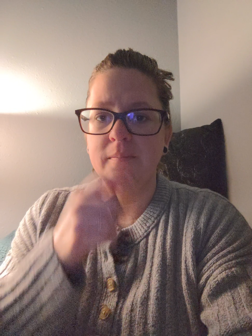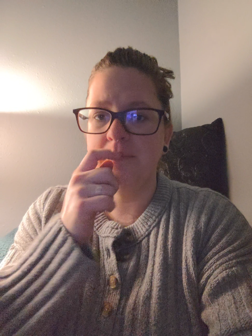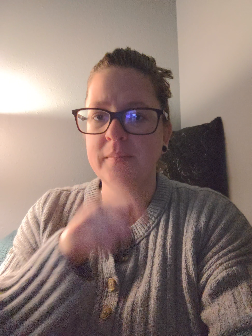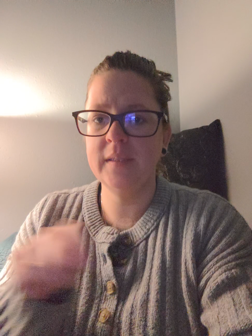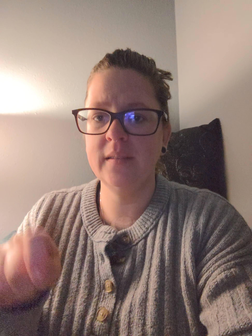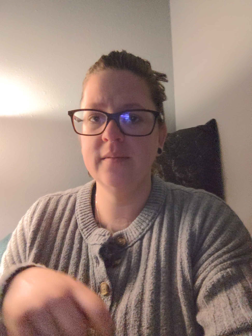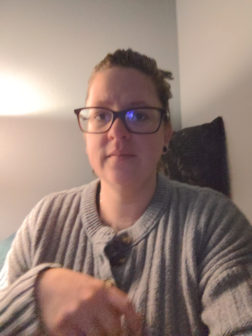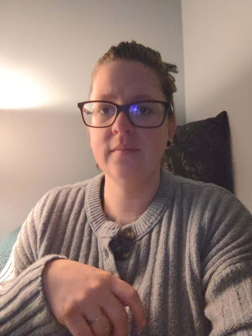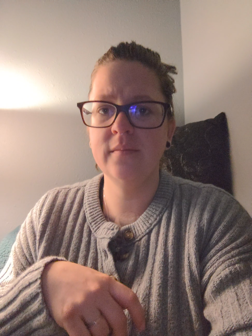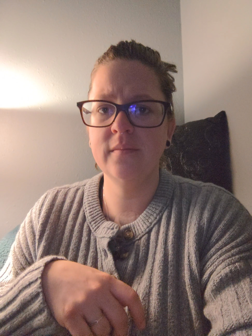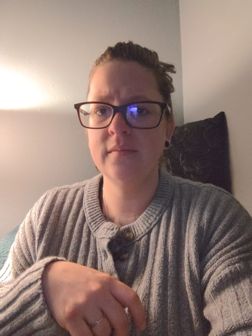pen